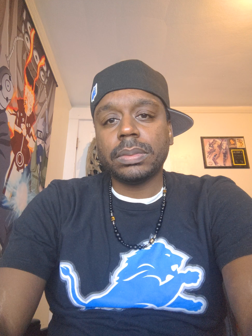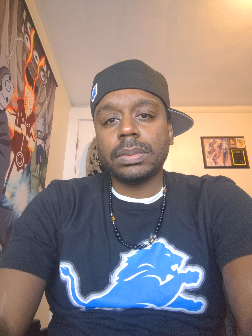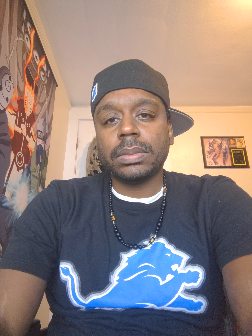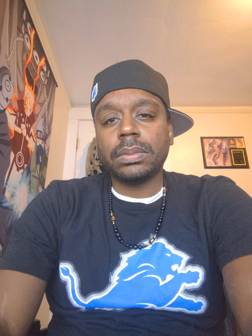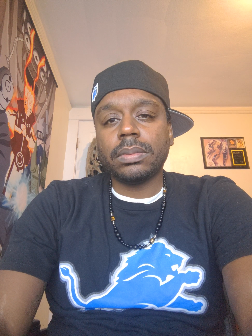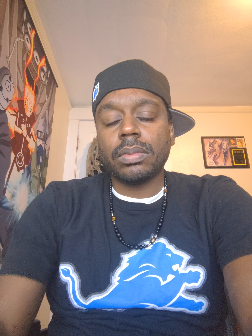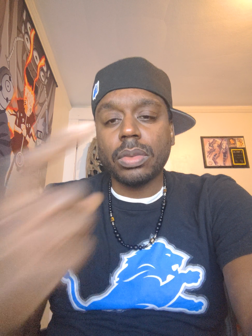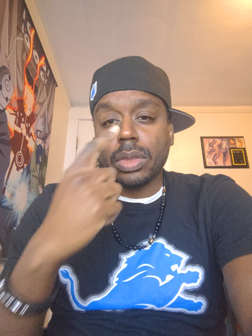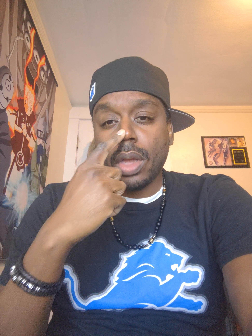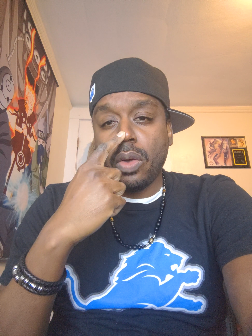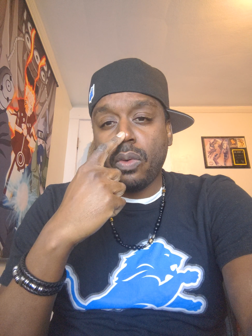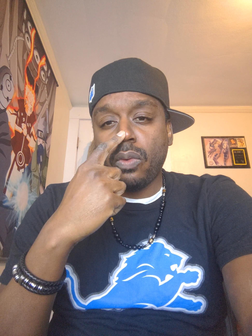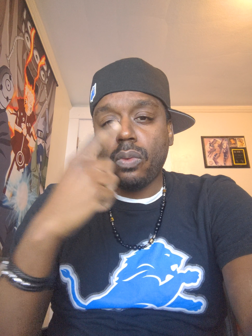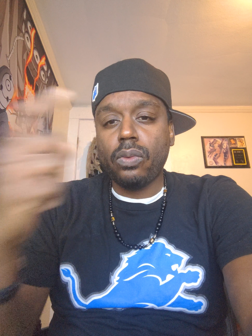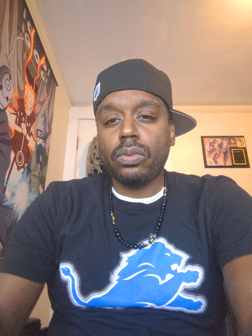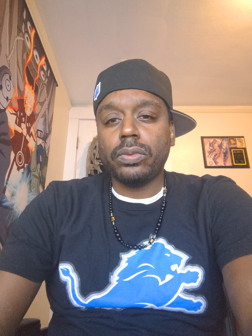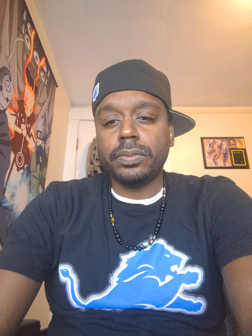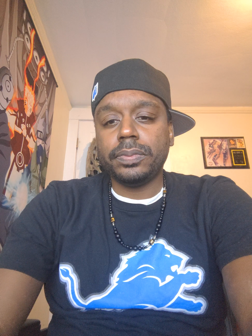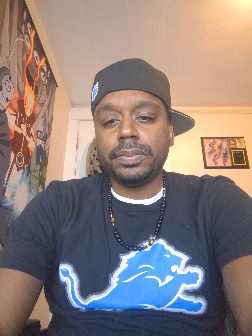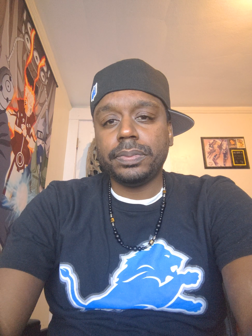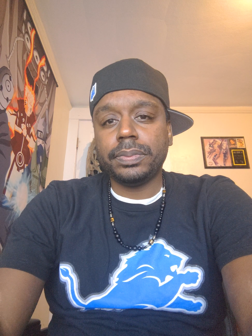nose